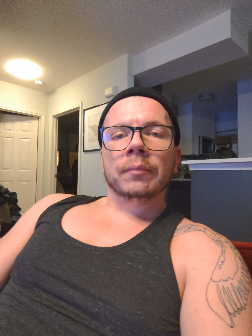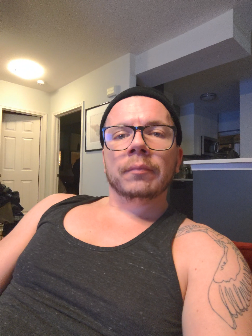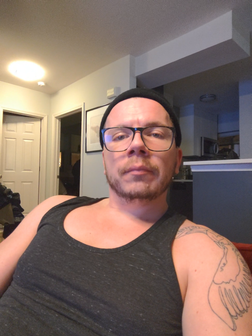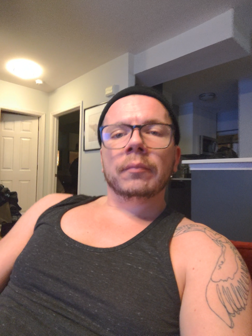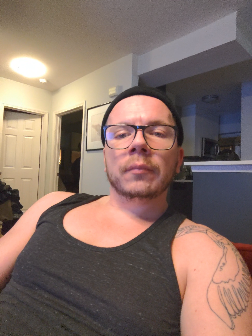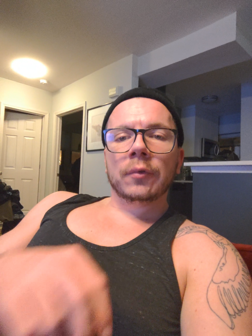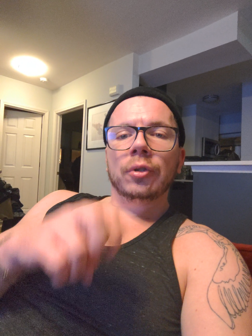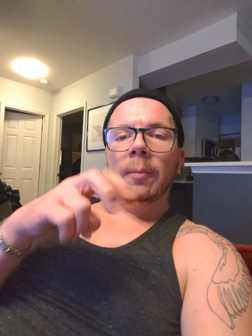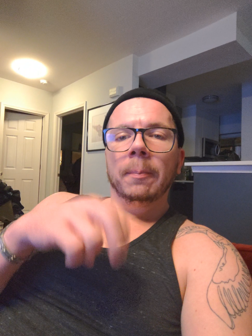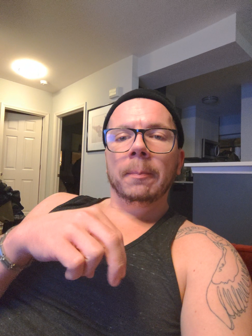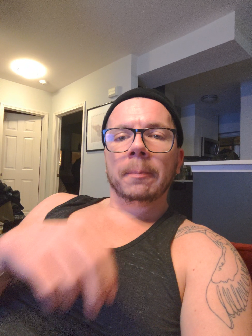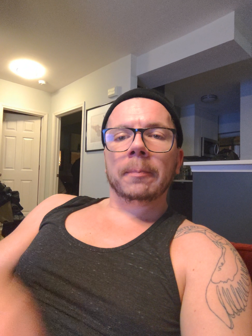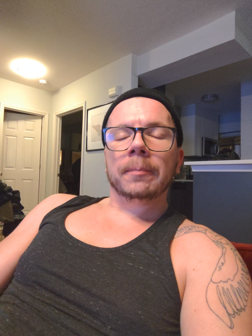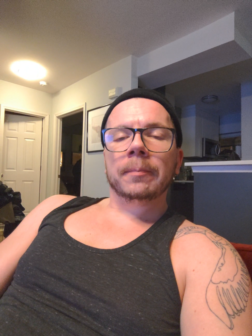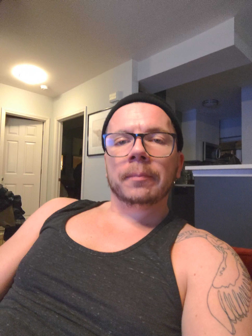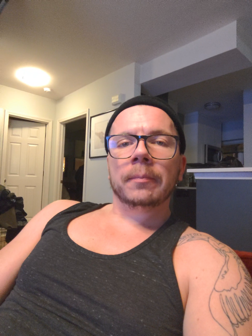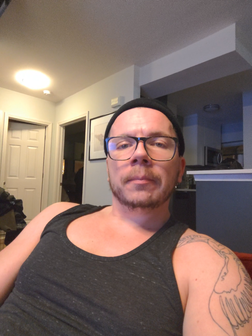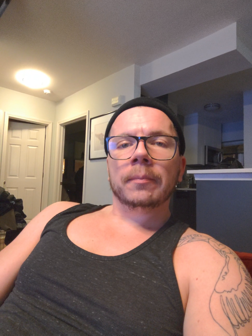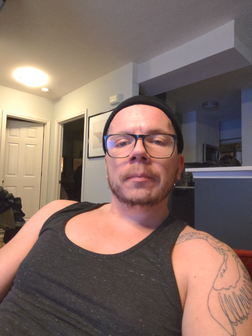jump